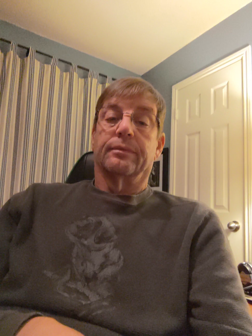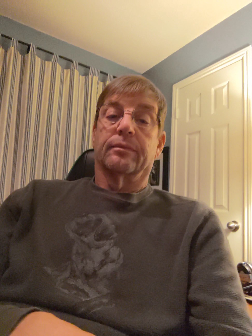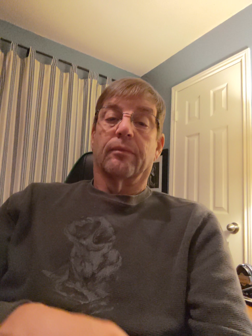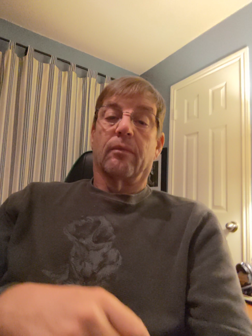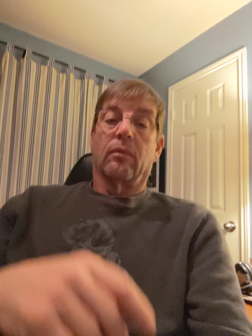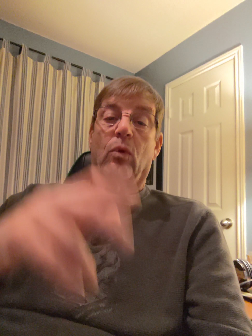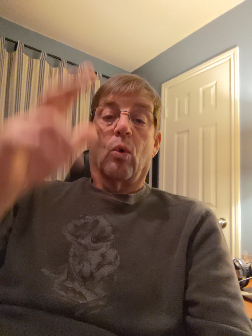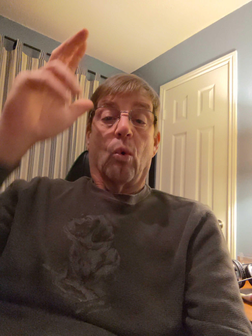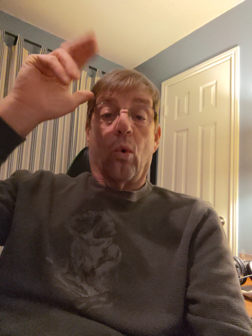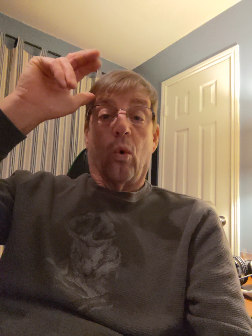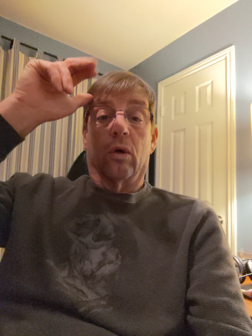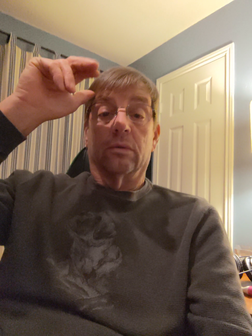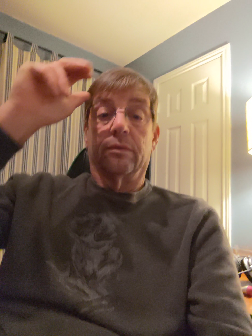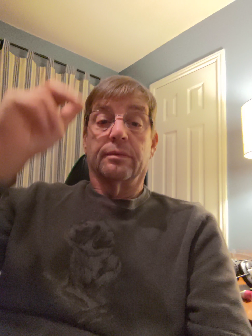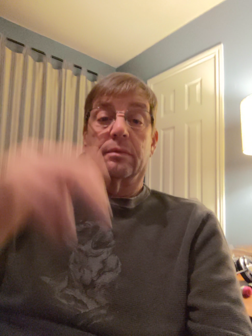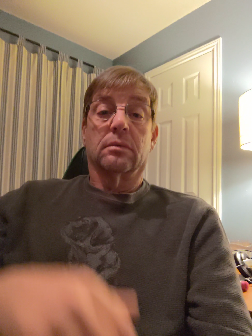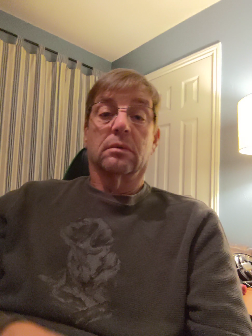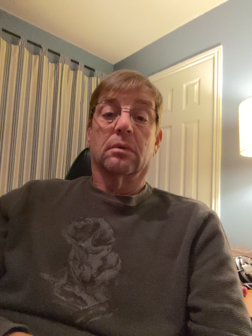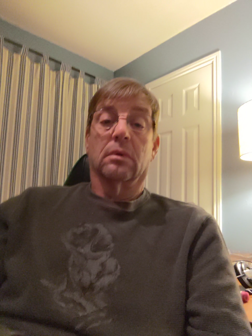horse